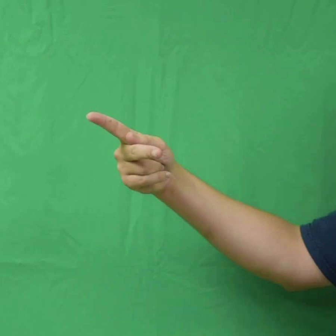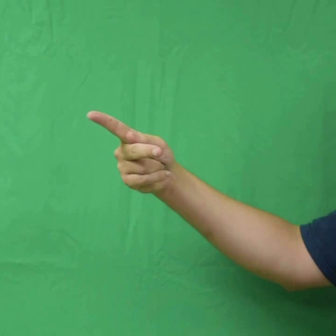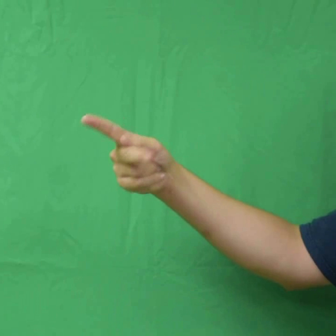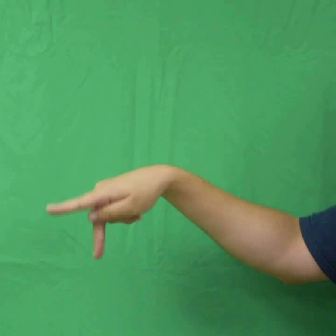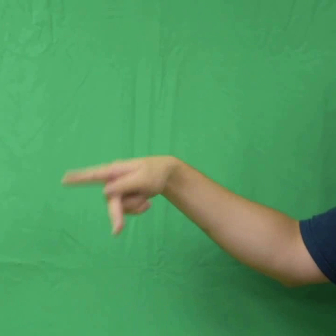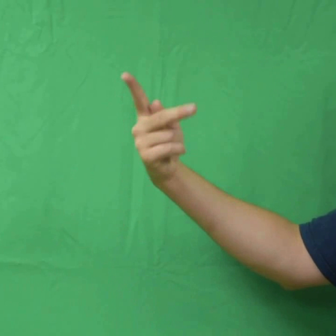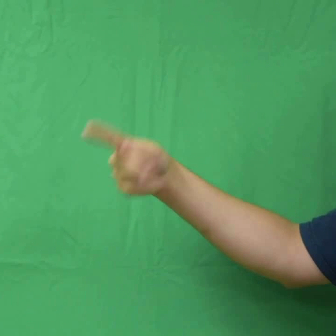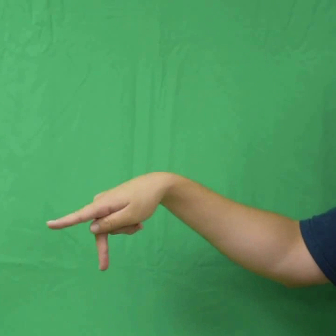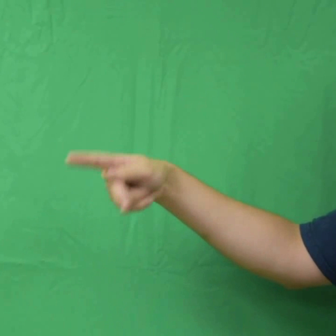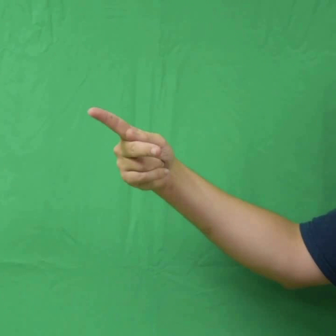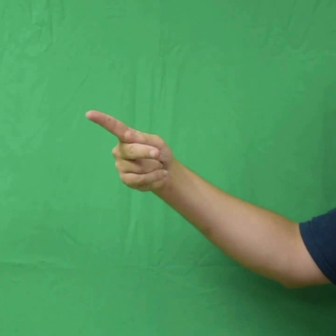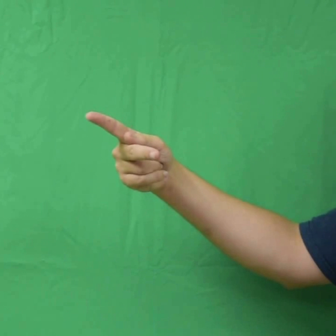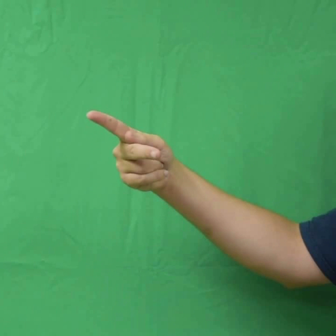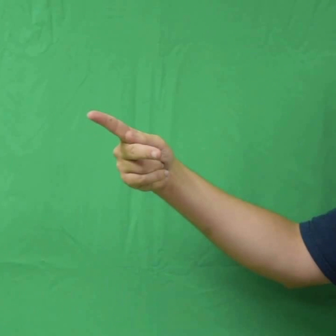K